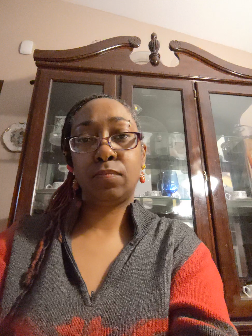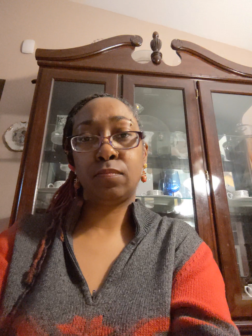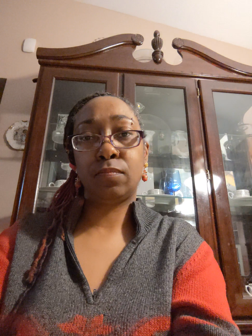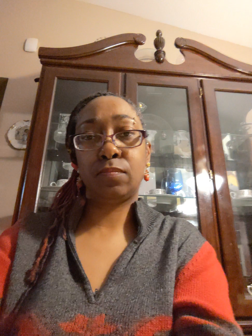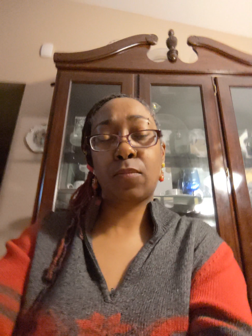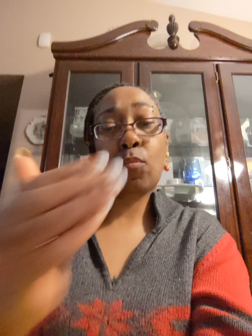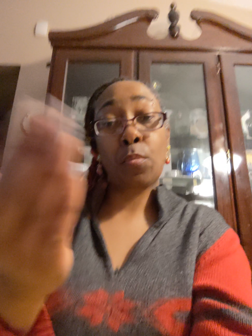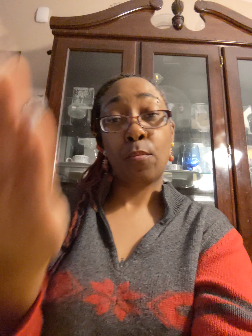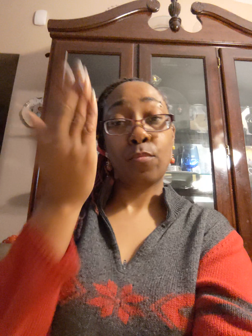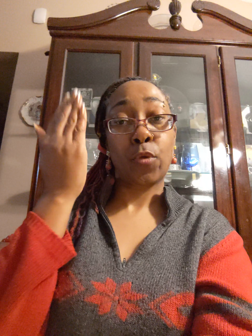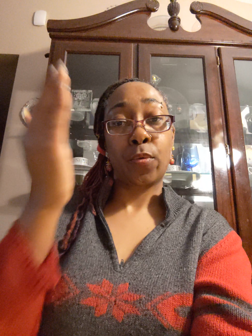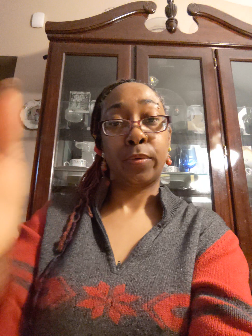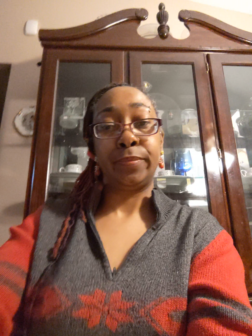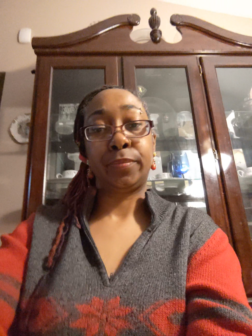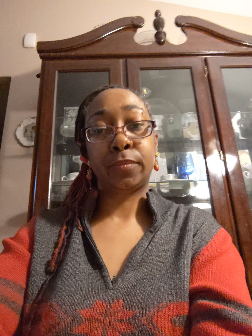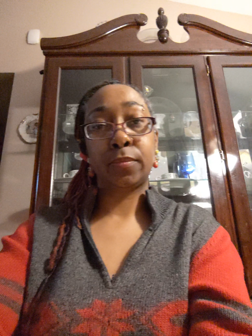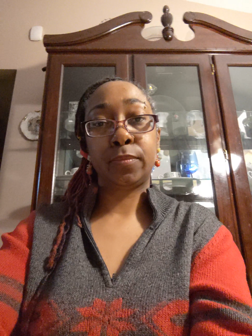morning